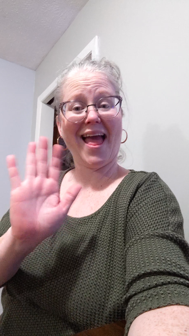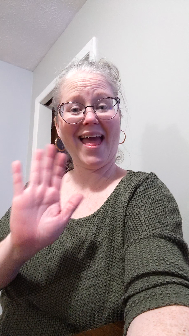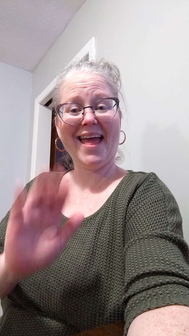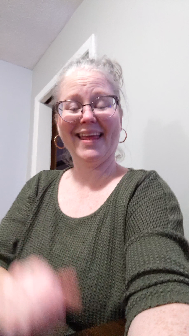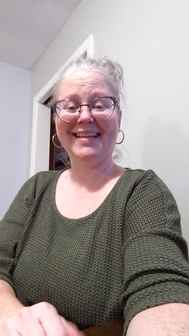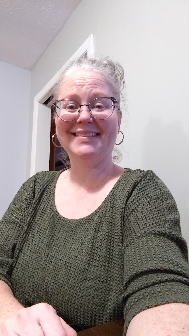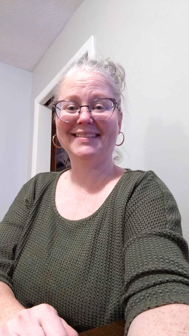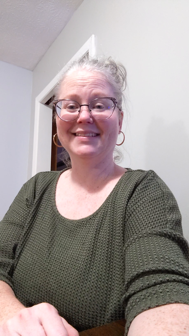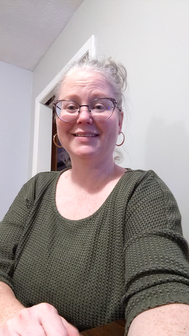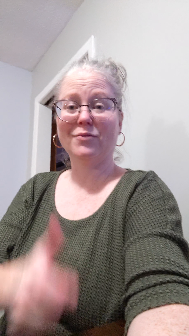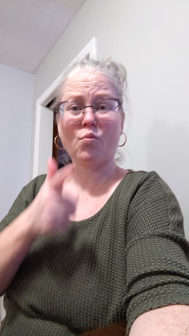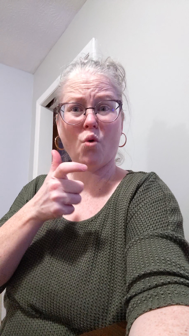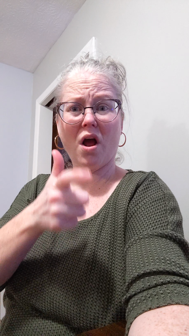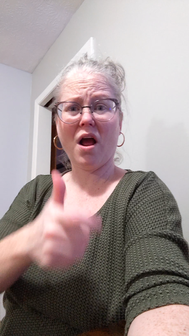run